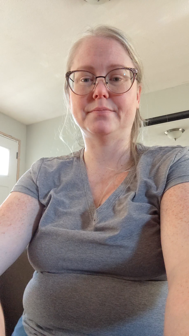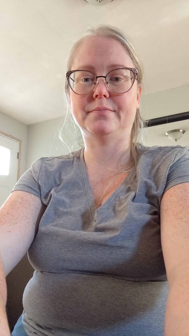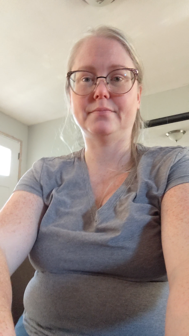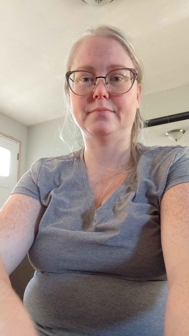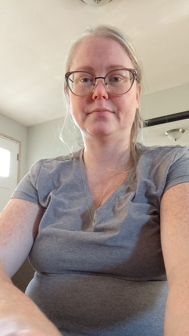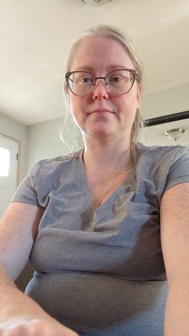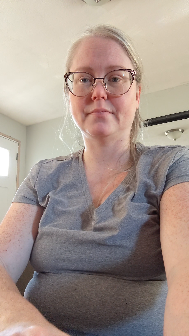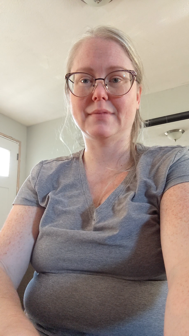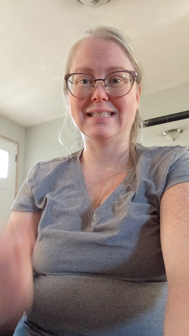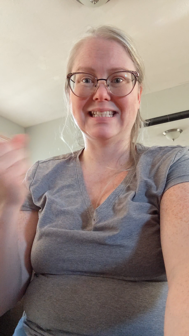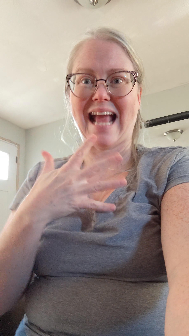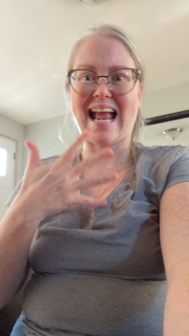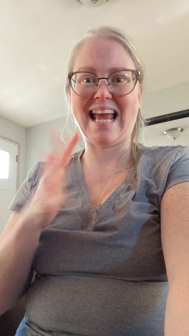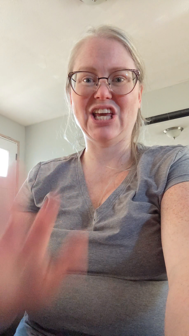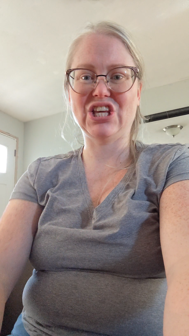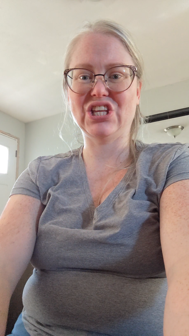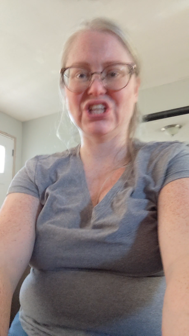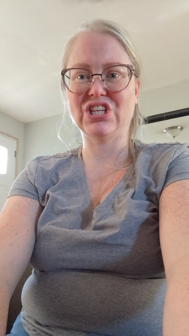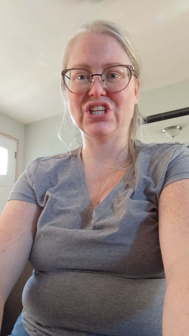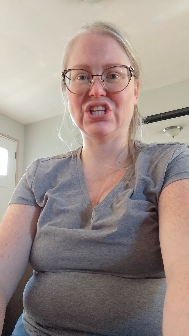scared